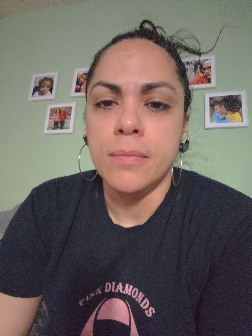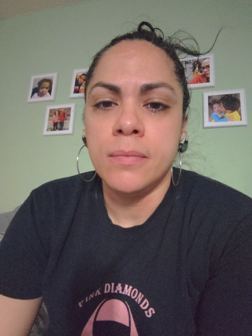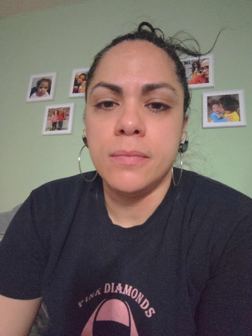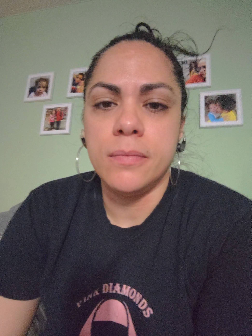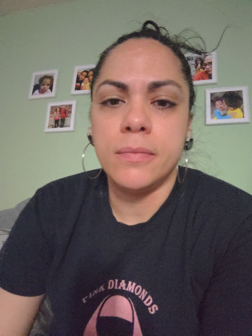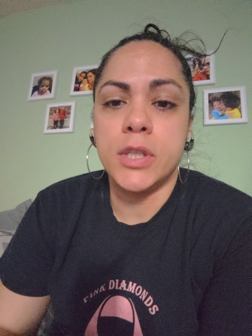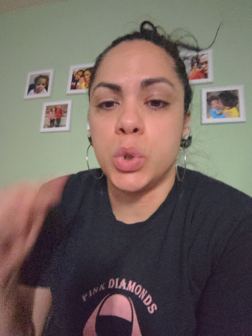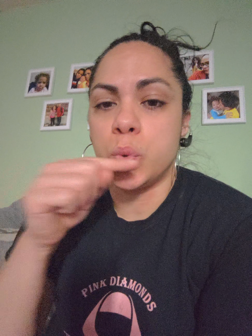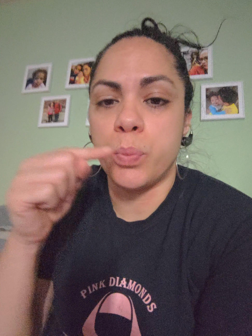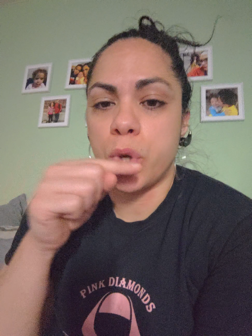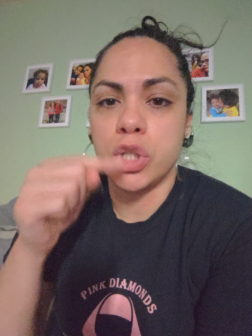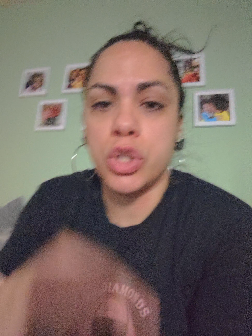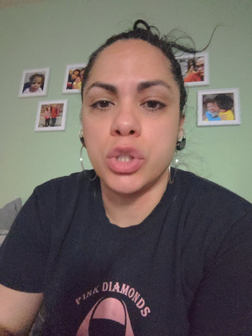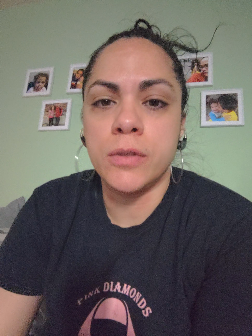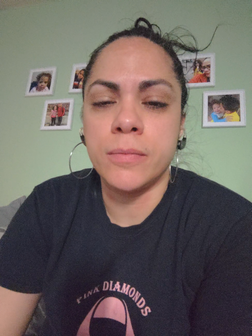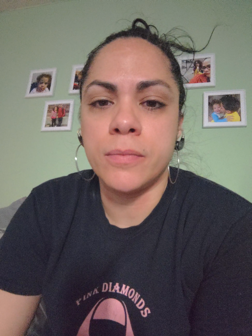toothbrush